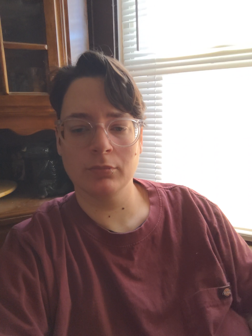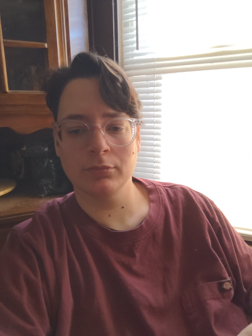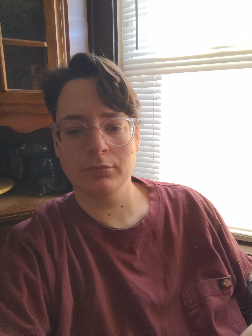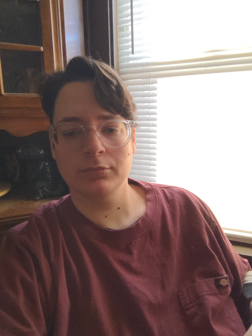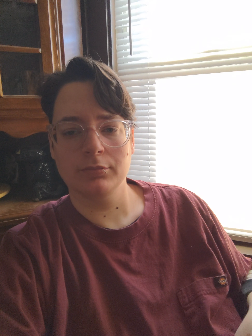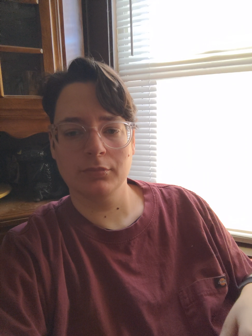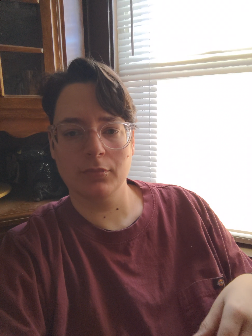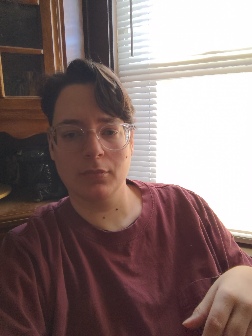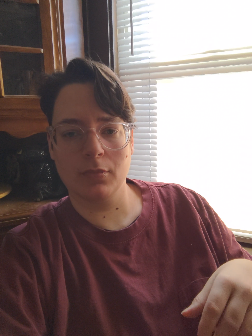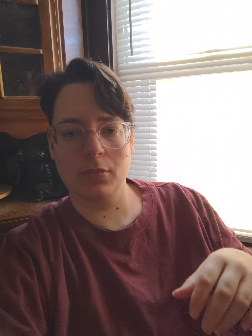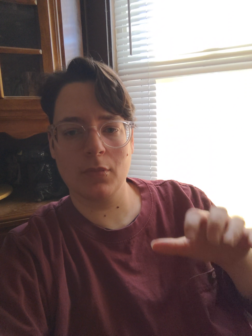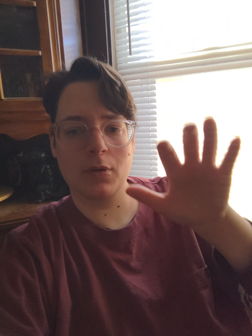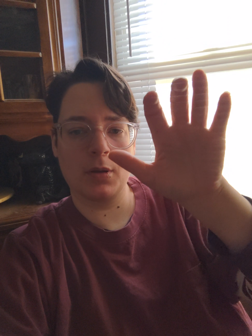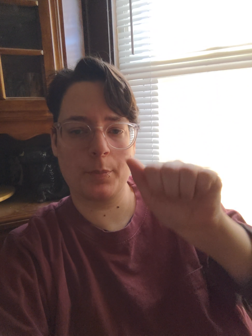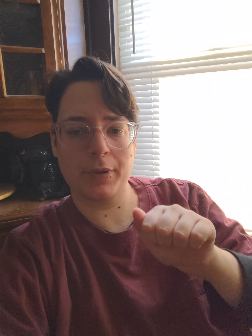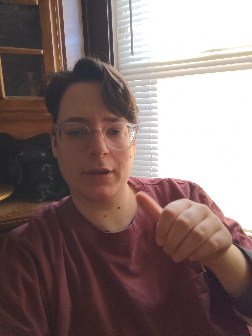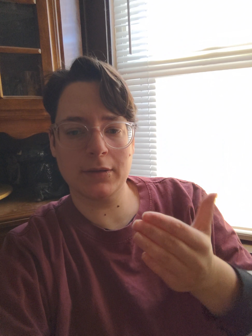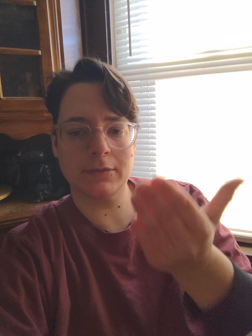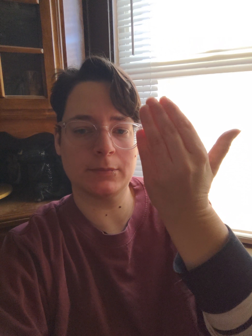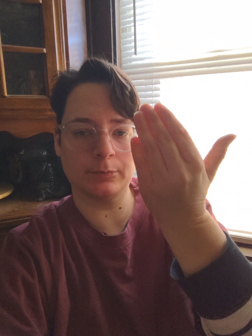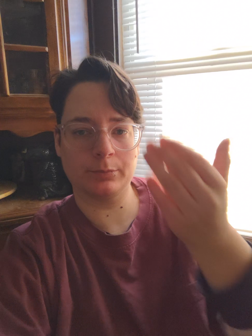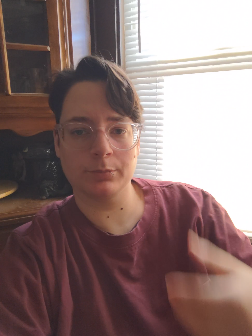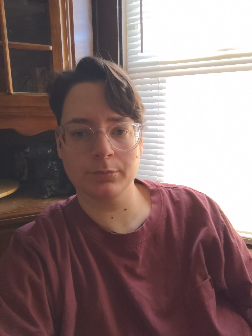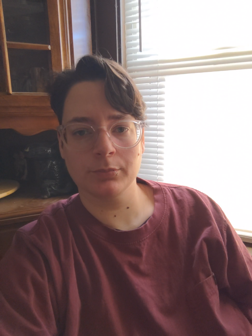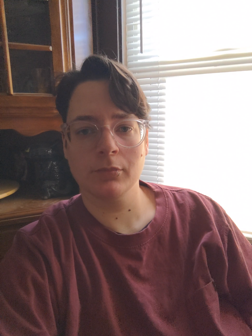mitten